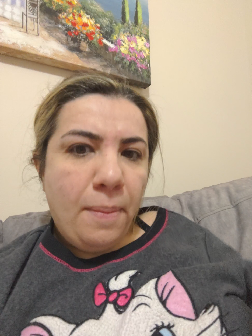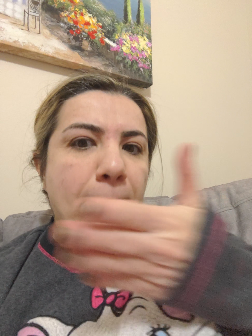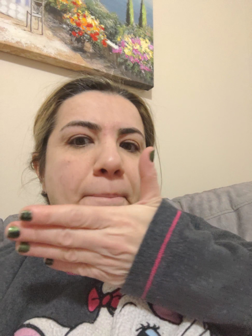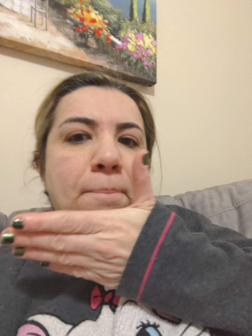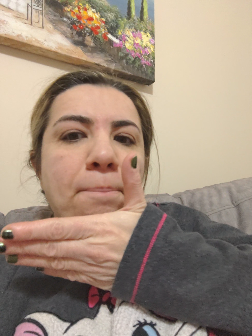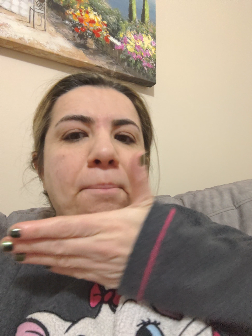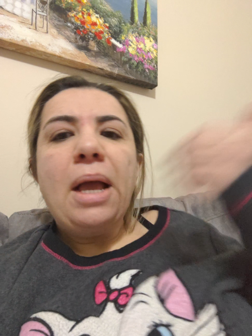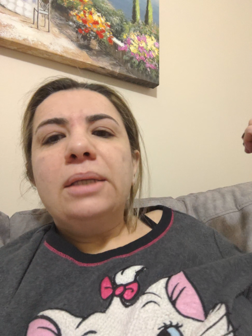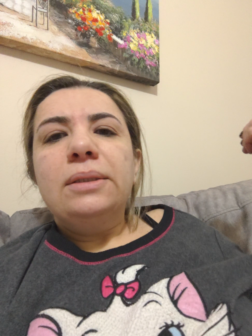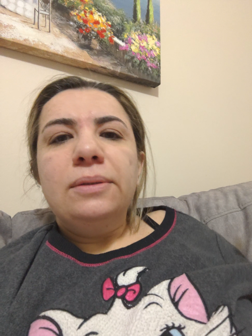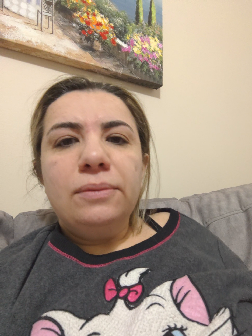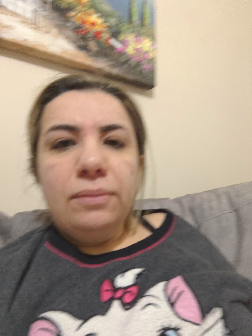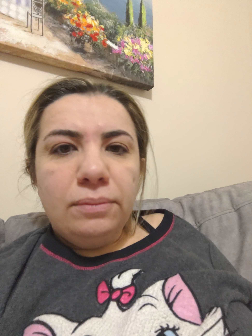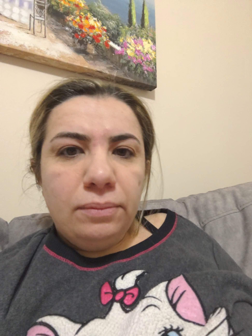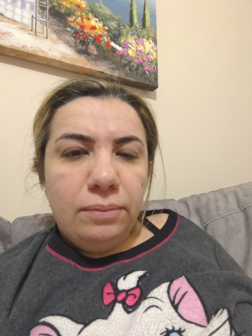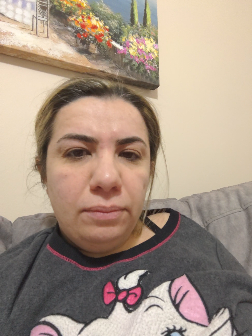better